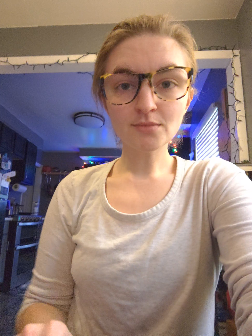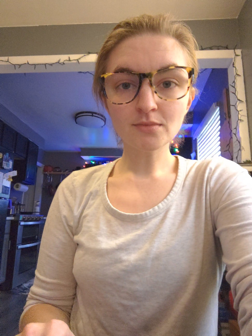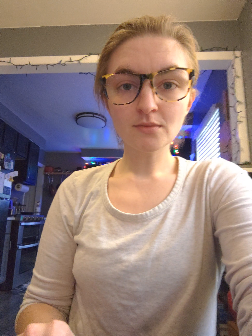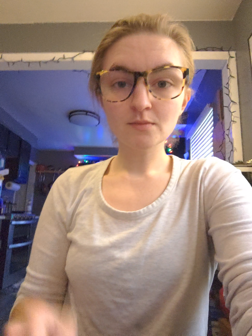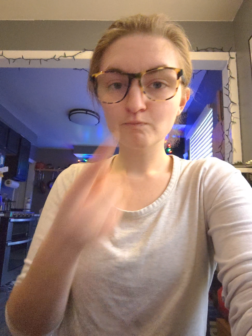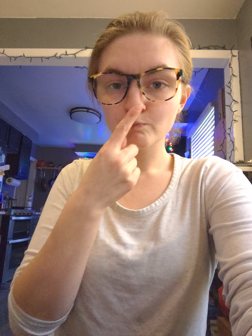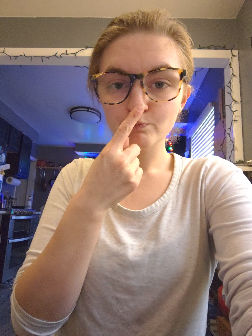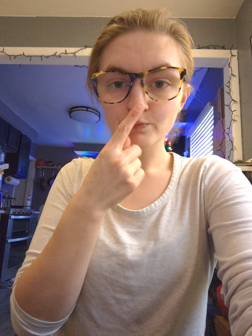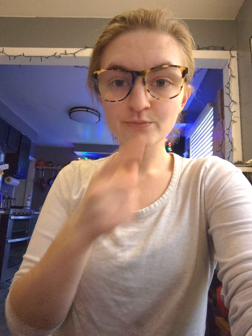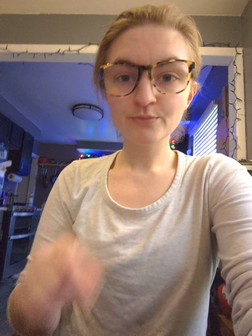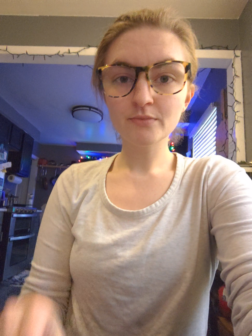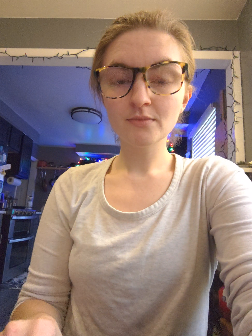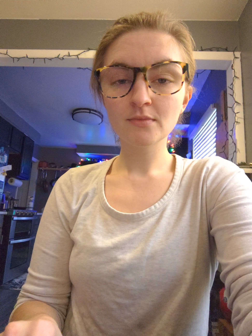nose